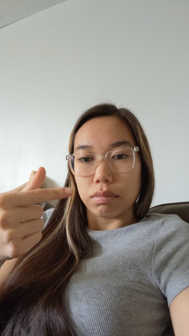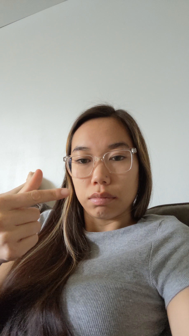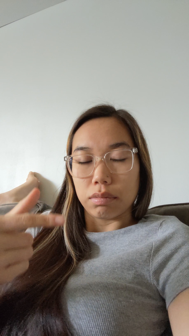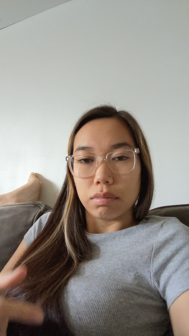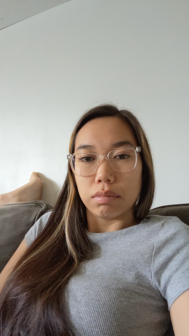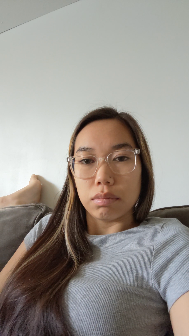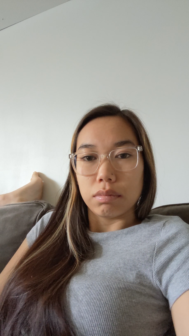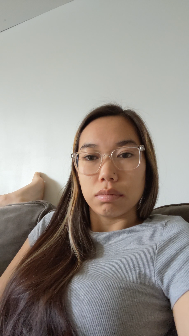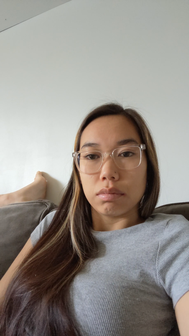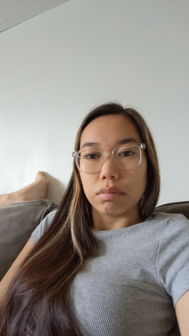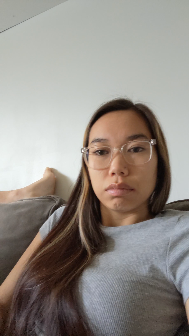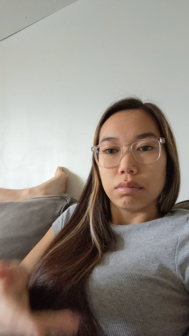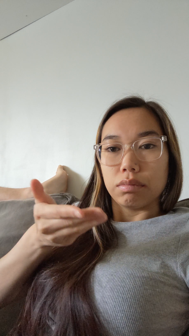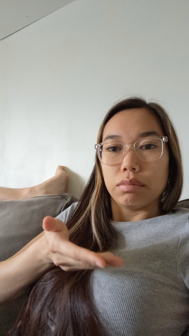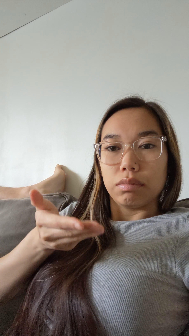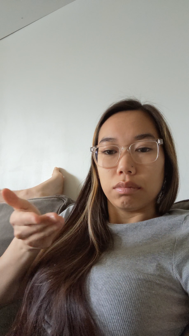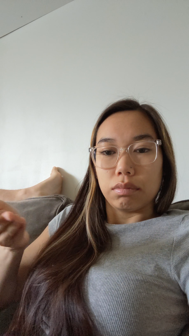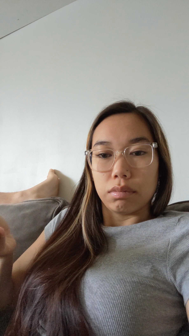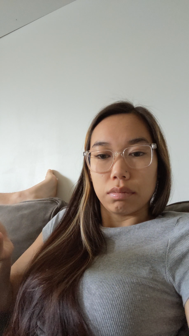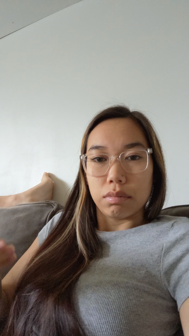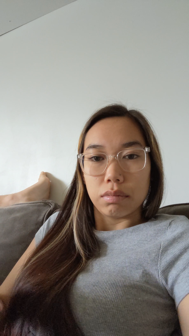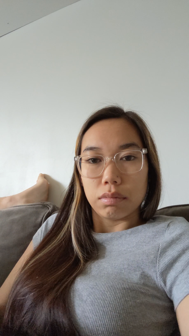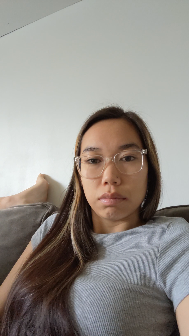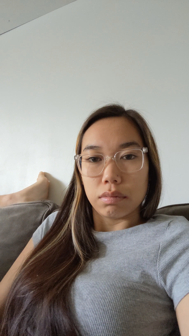carry